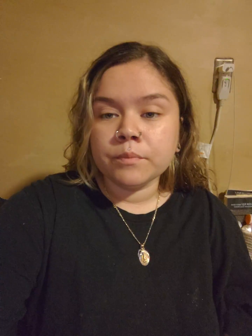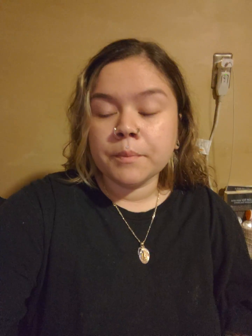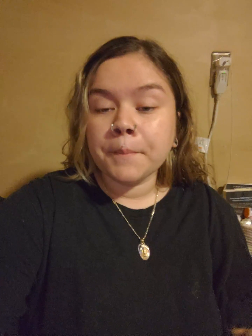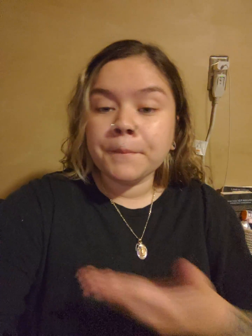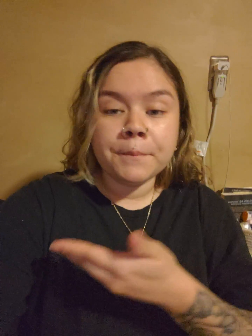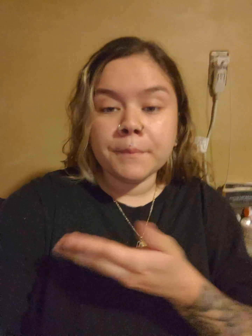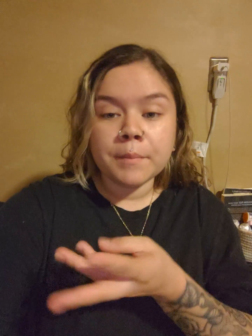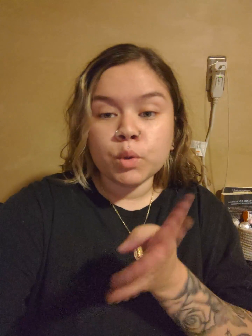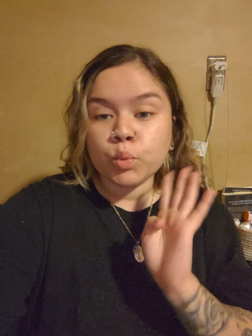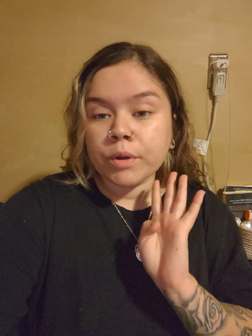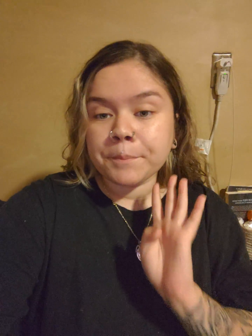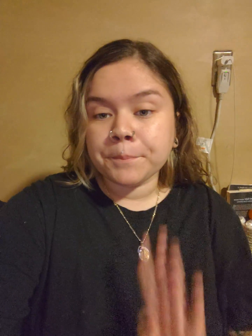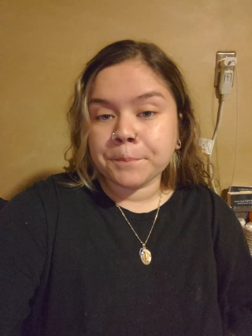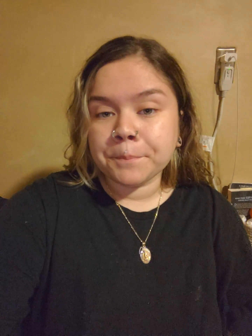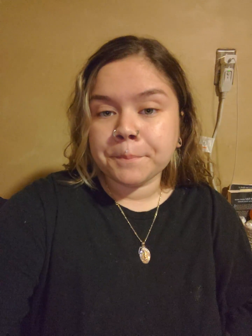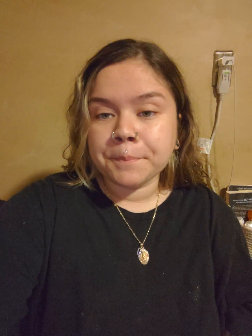crib